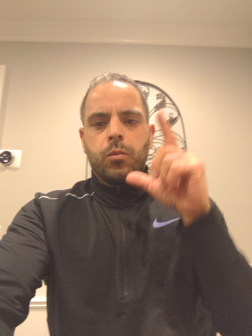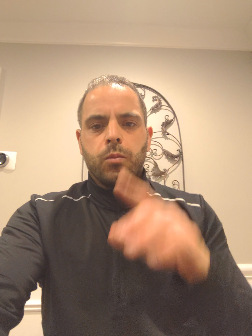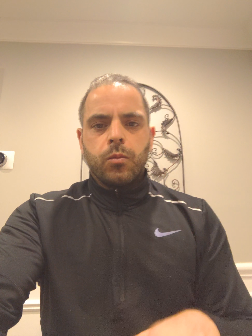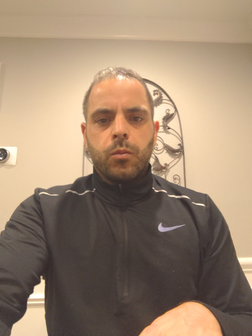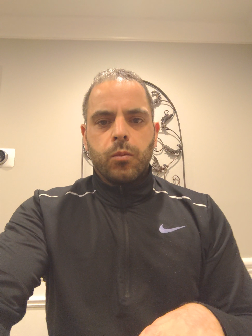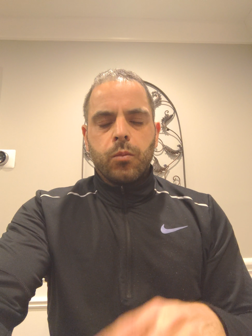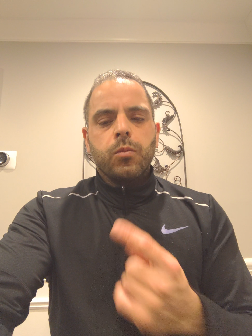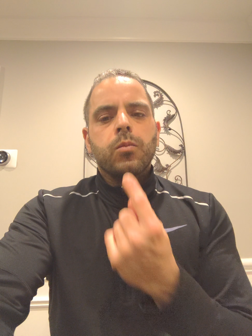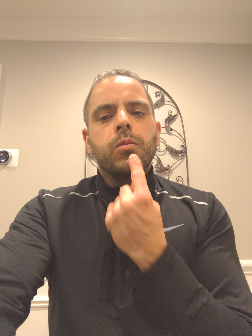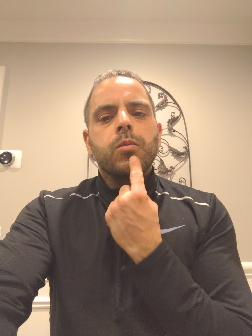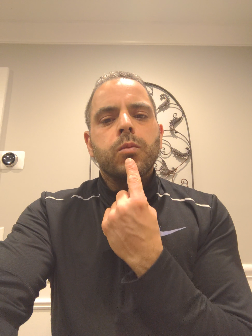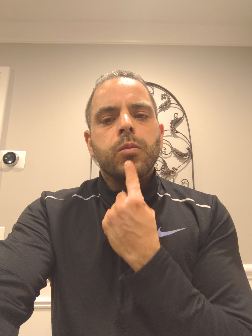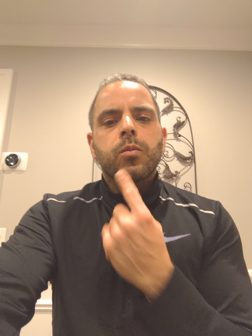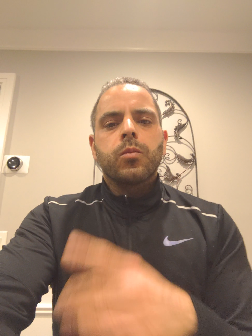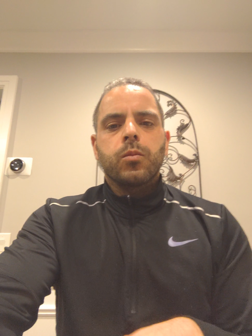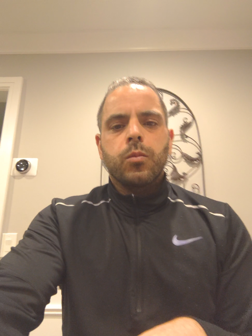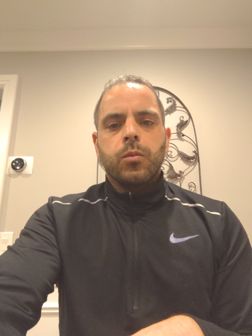say